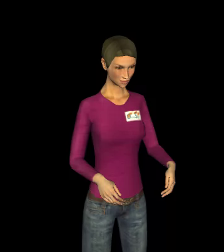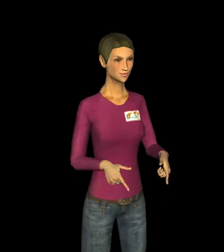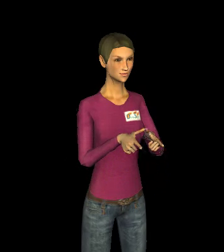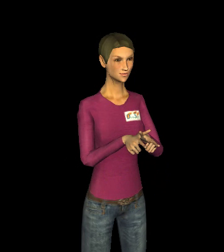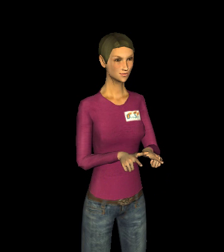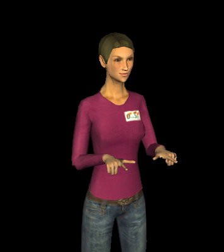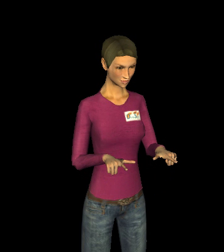لغة